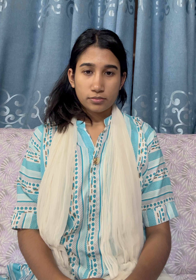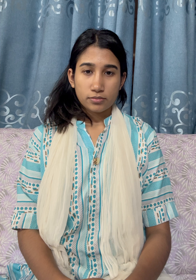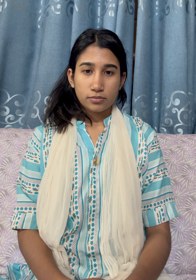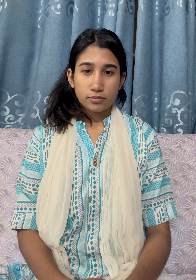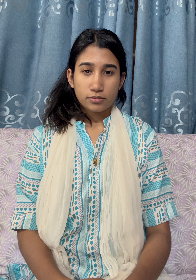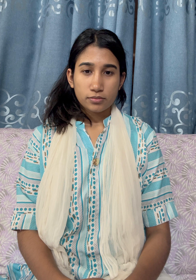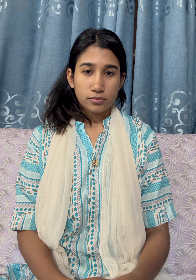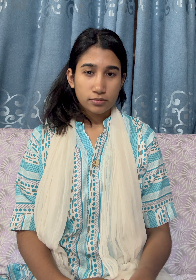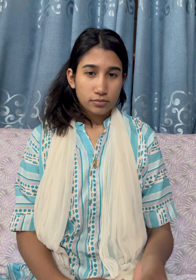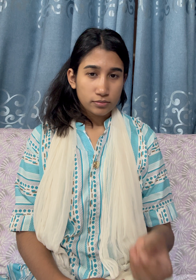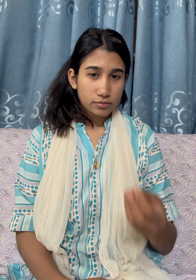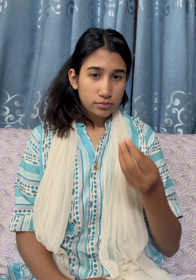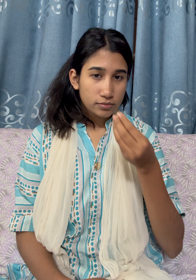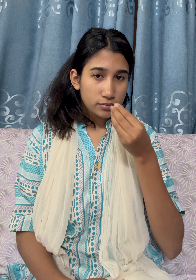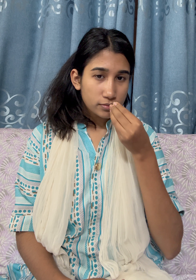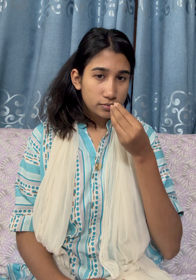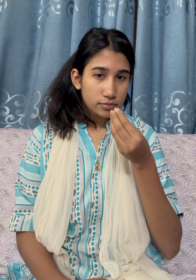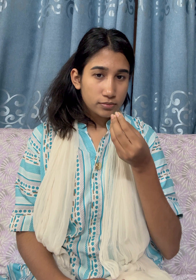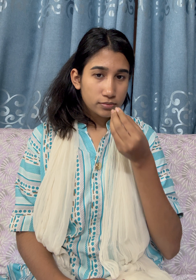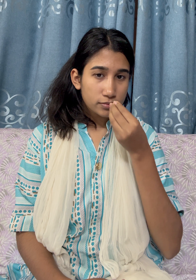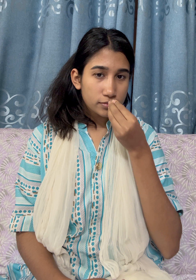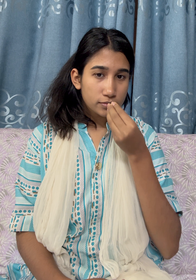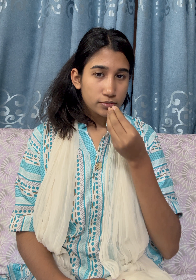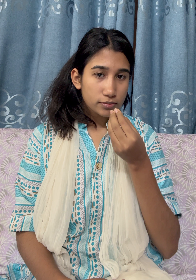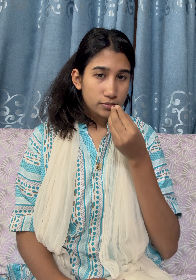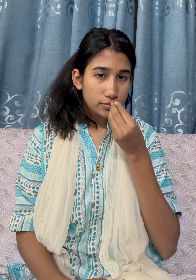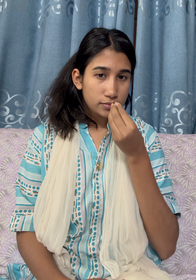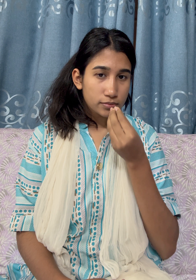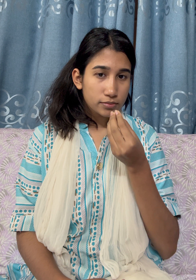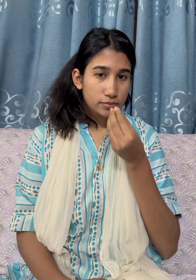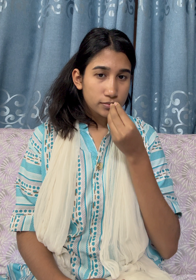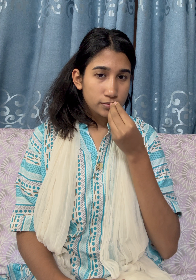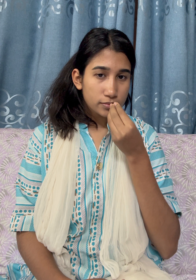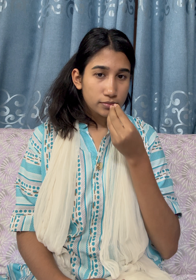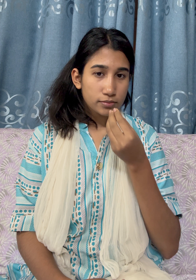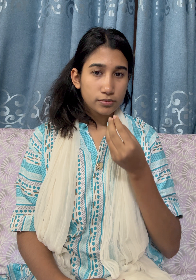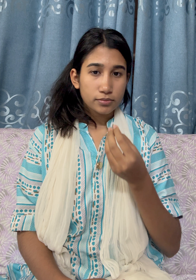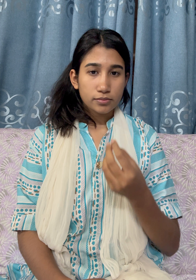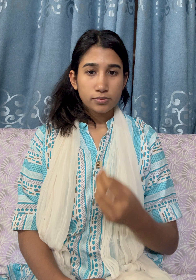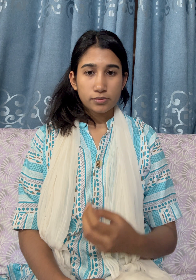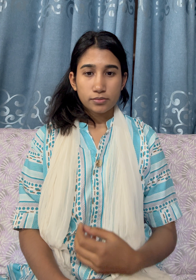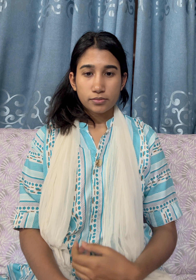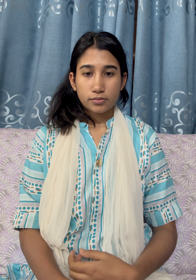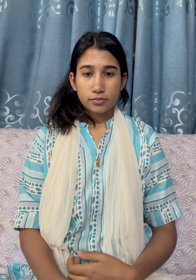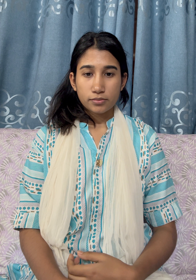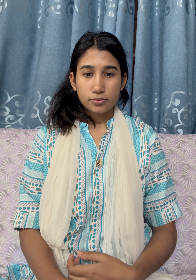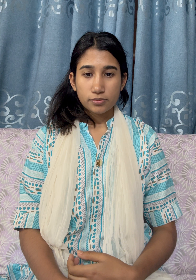খাওয়া